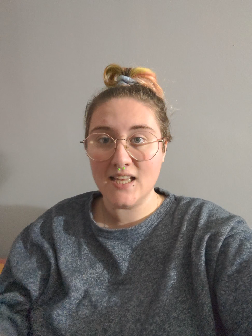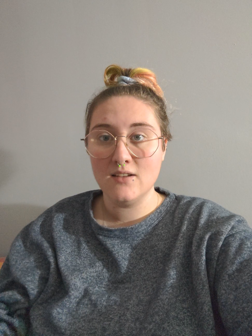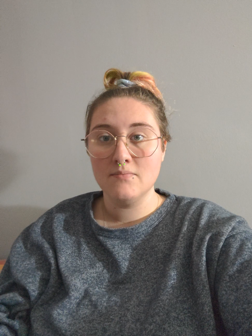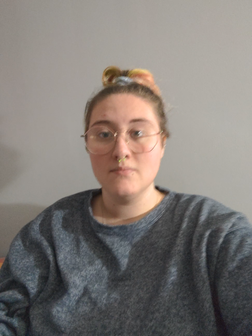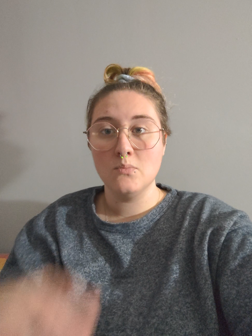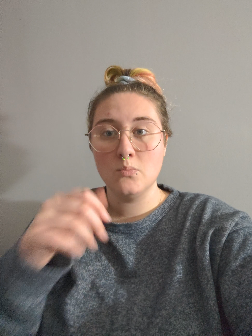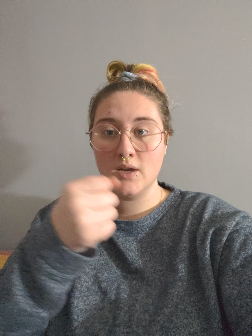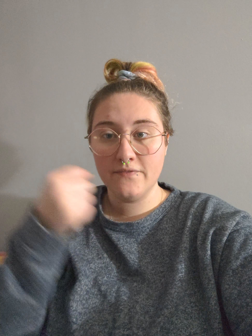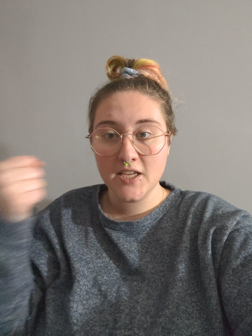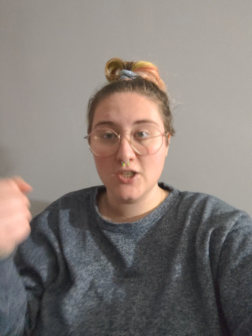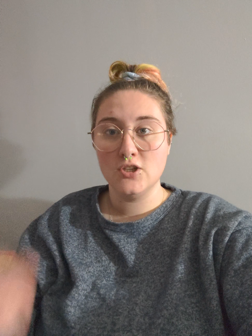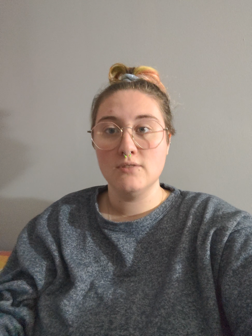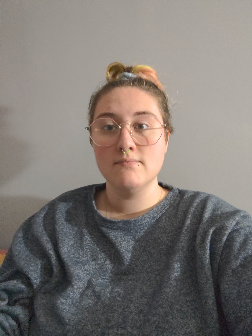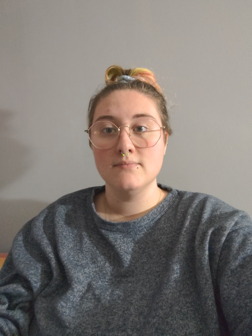refrigerator